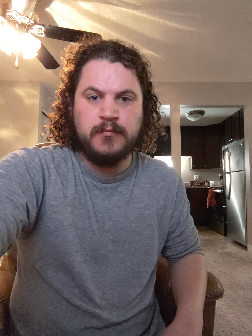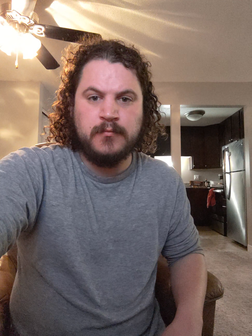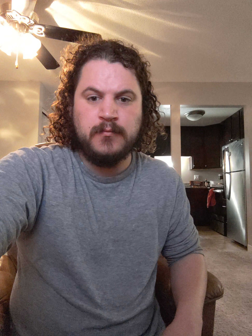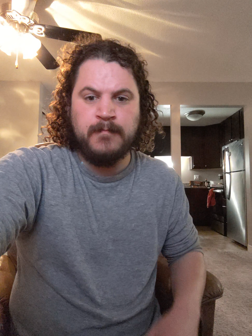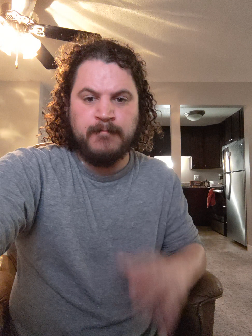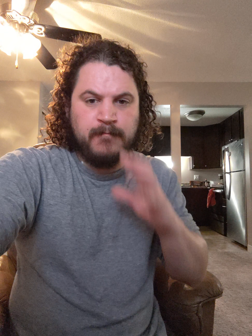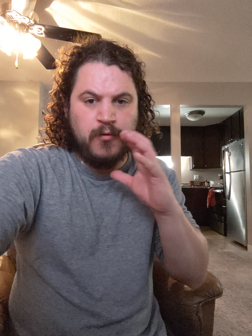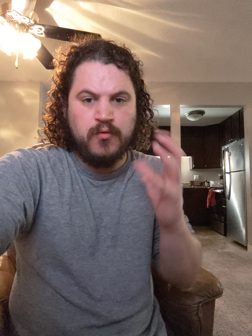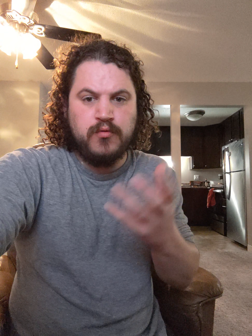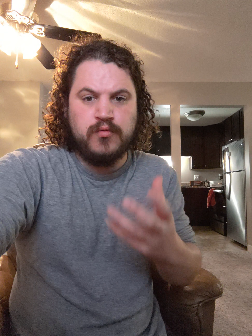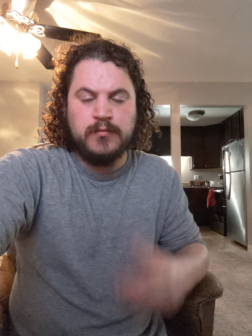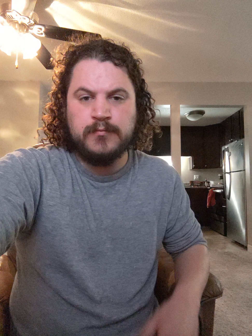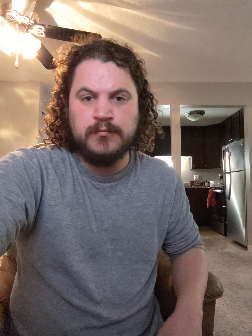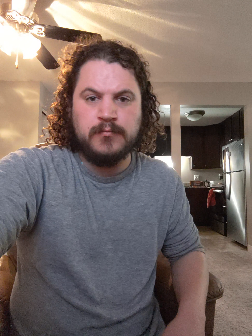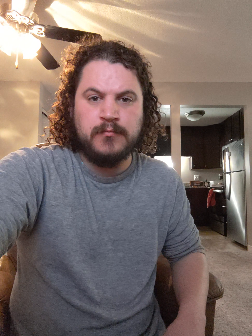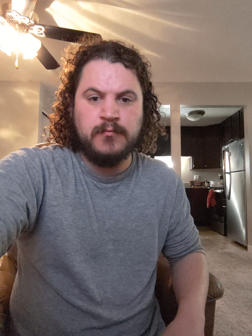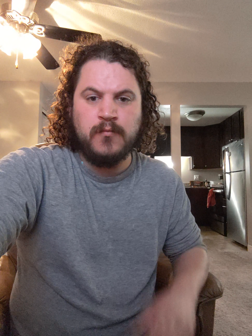balloon